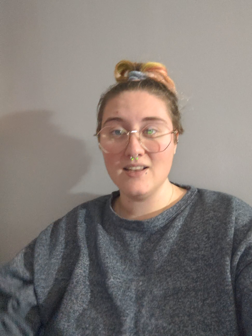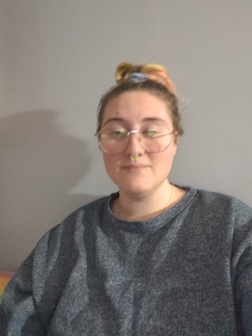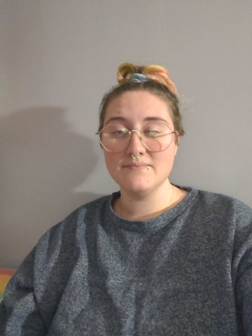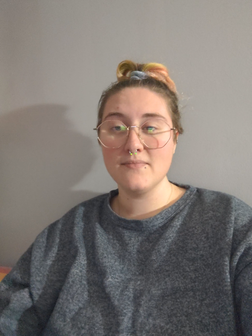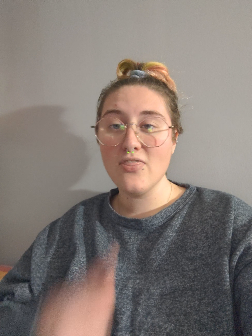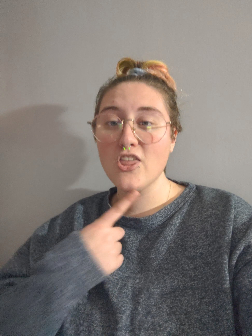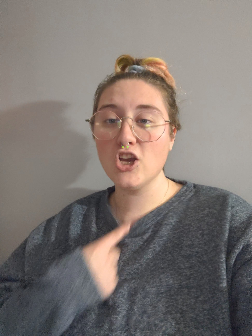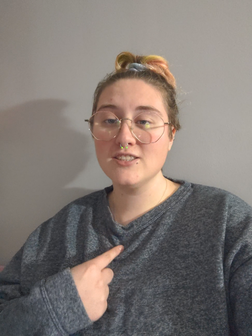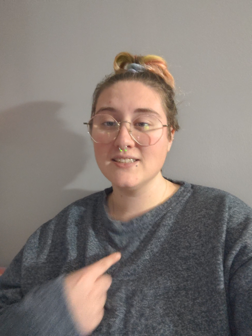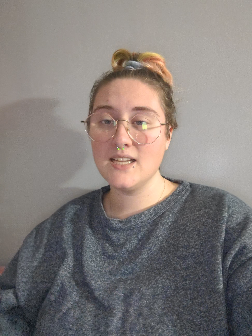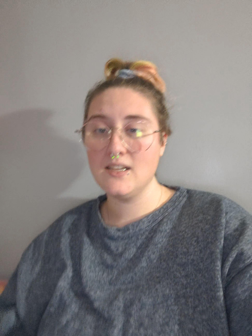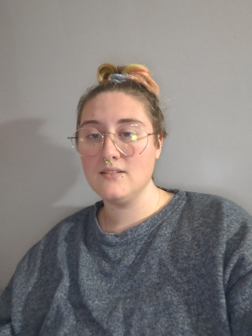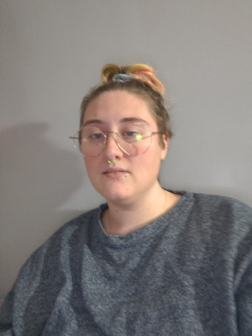thirsty